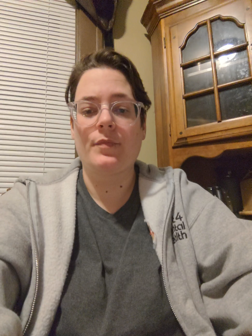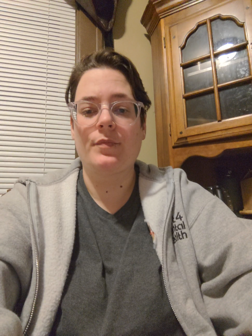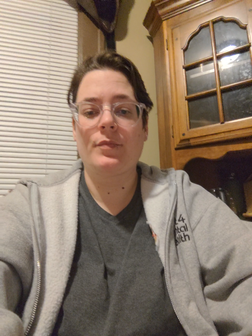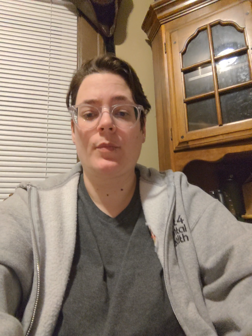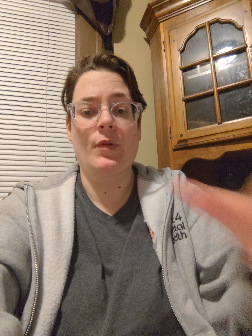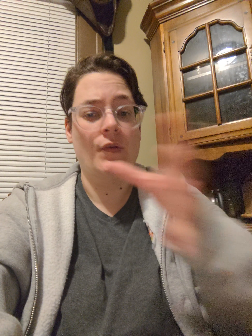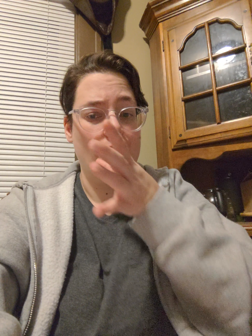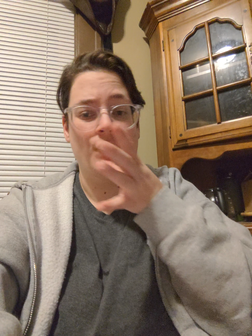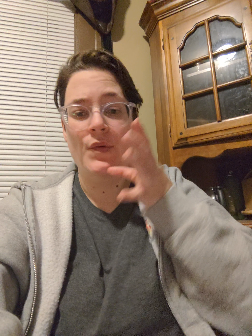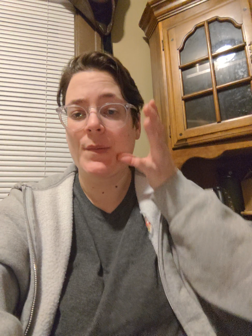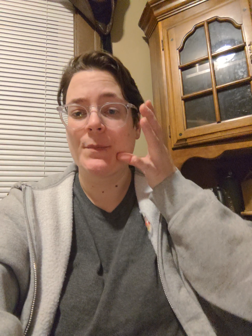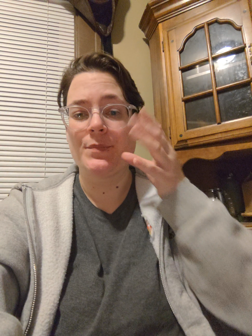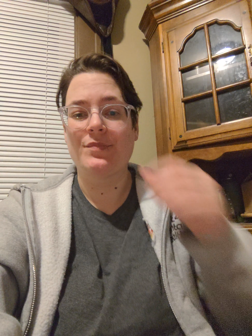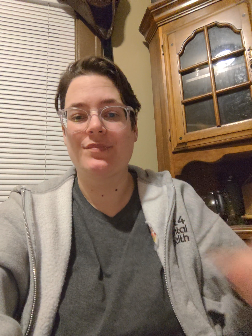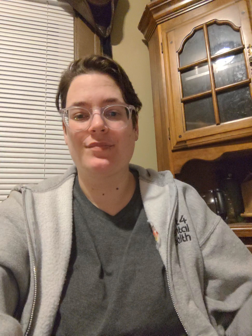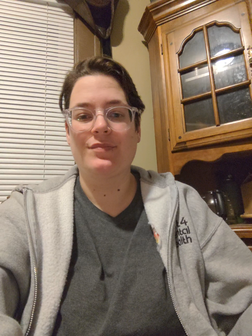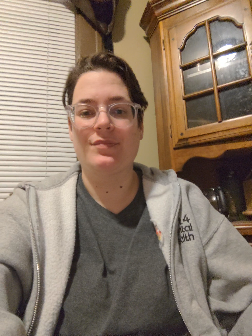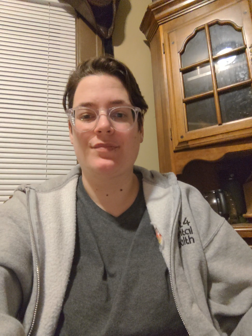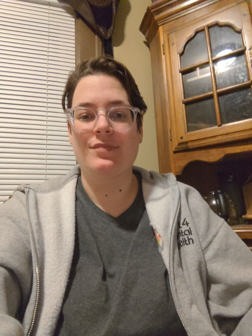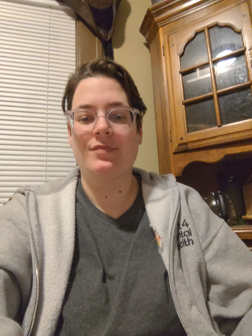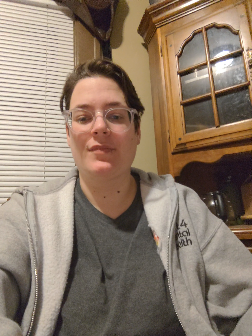farm